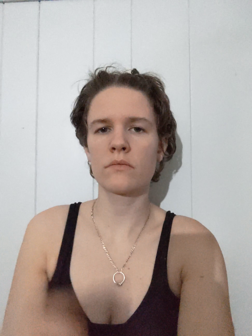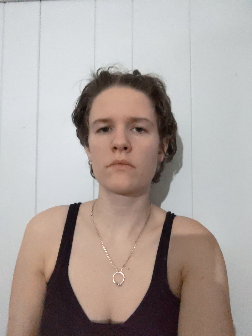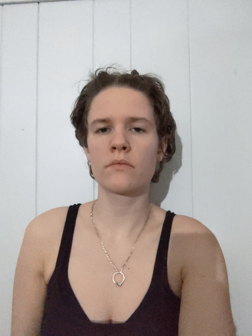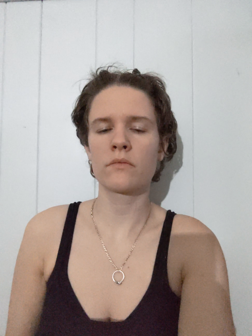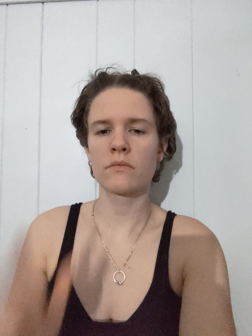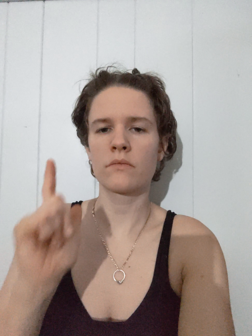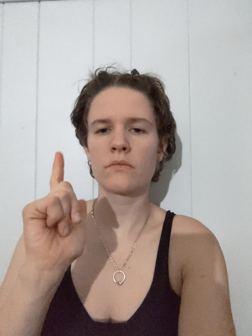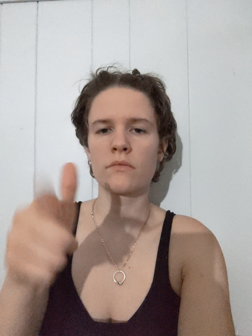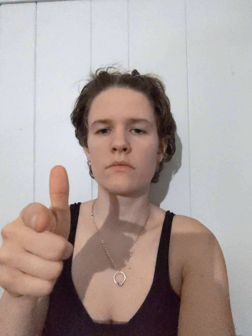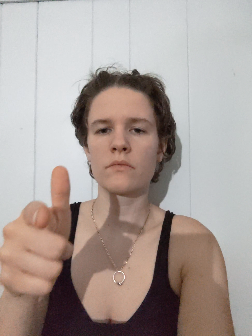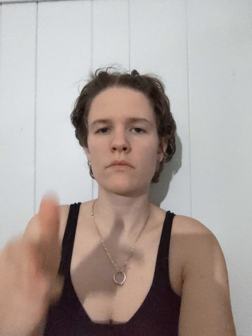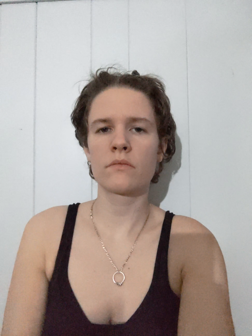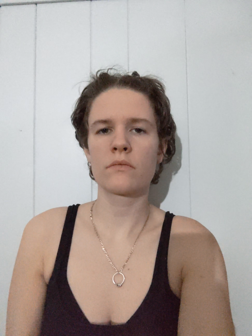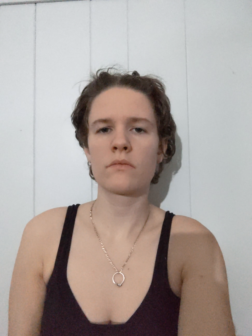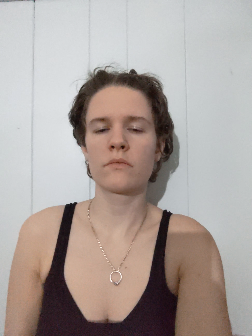later